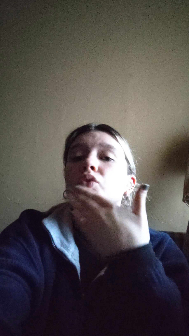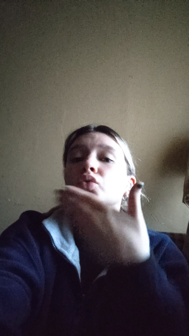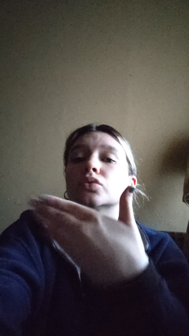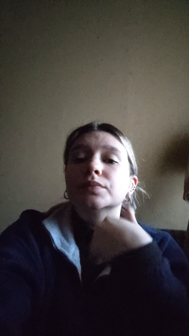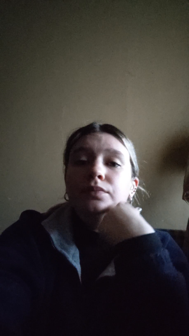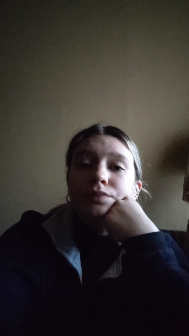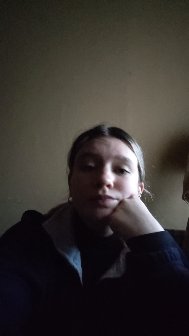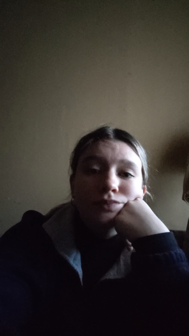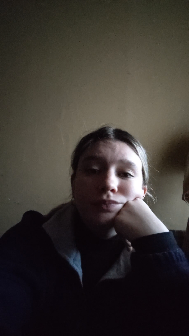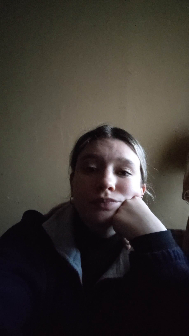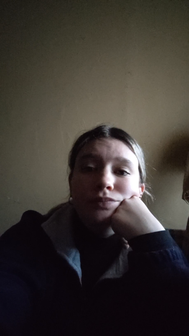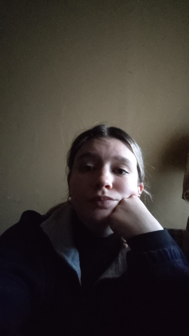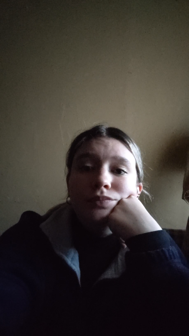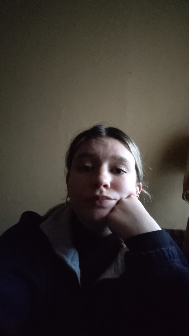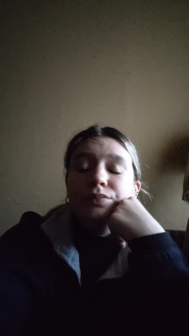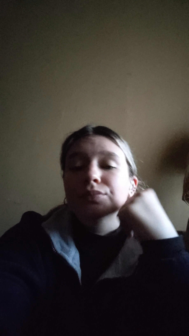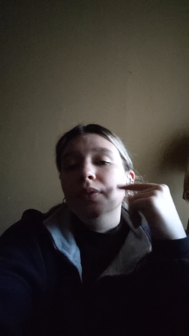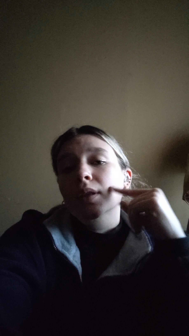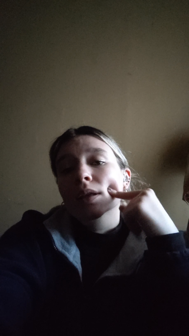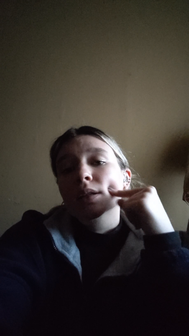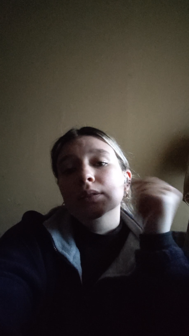candy